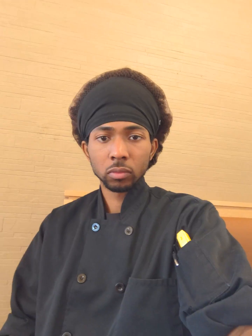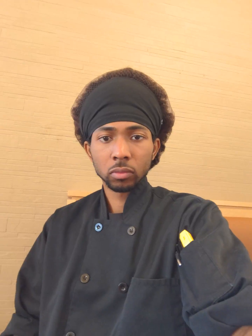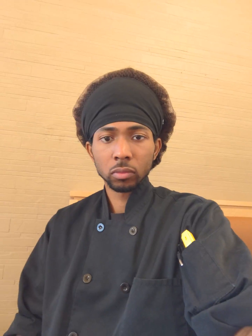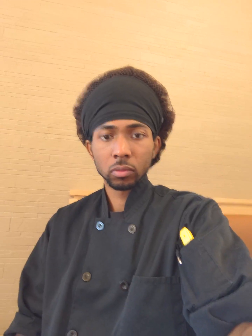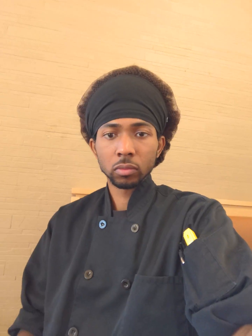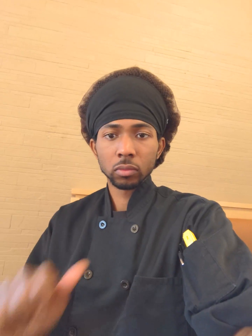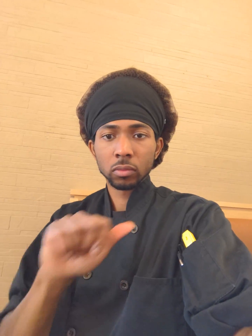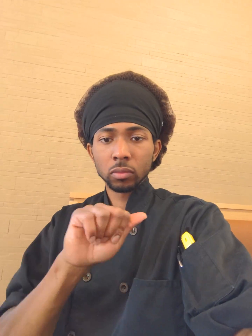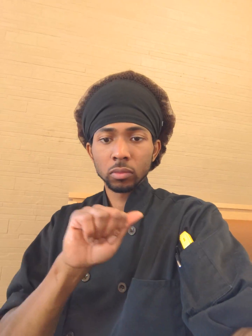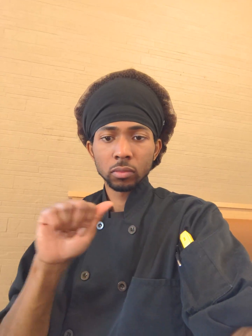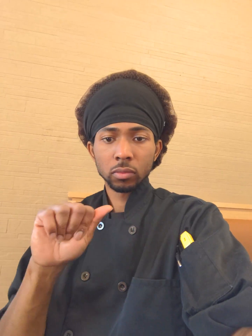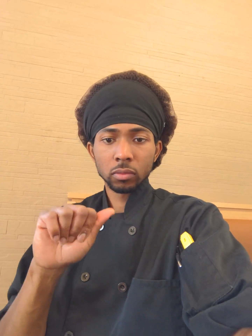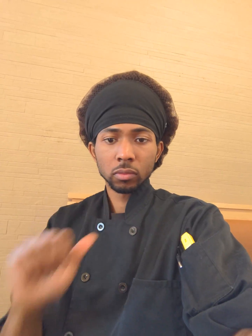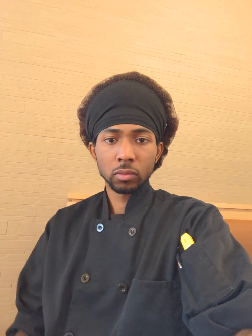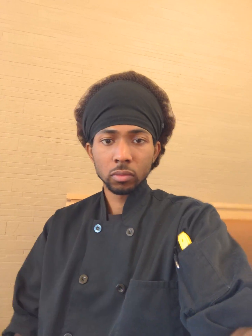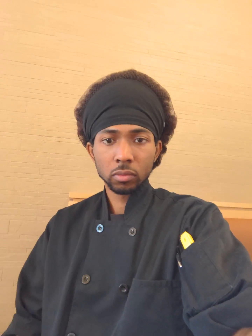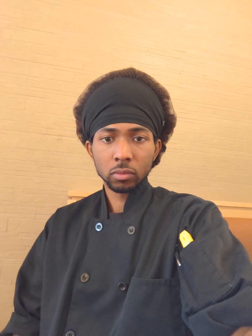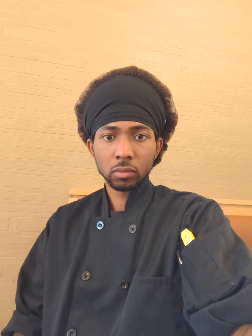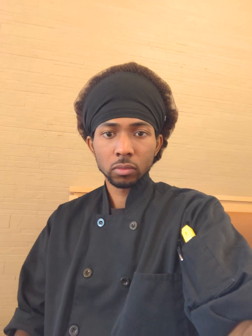a